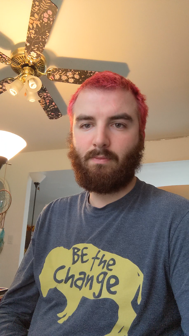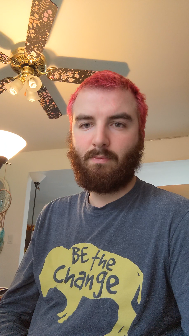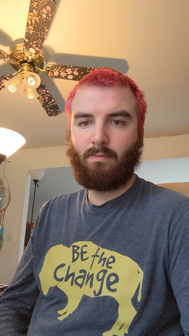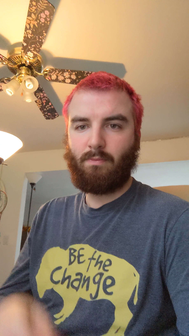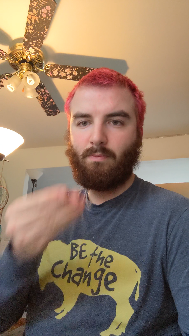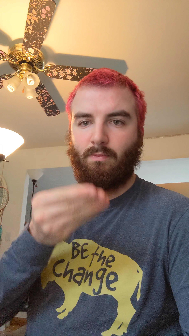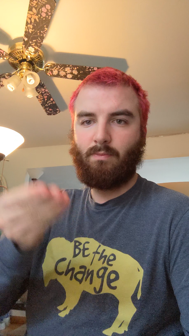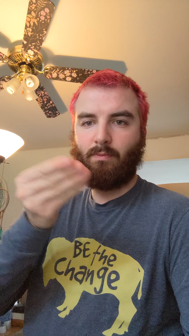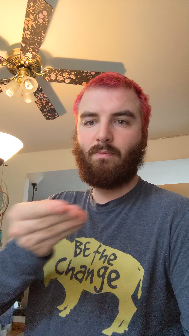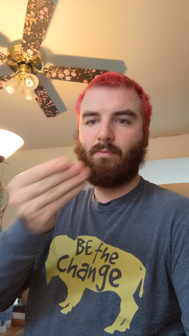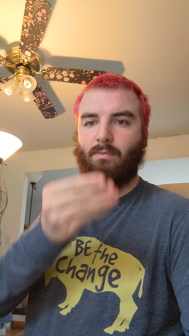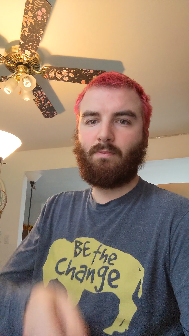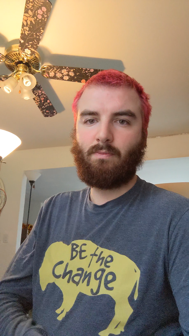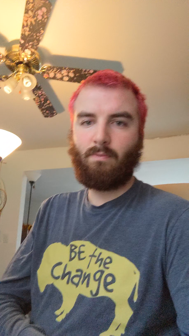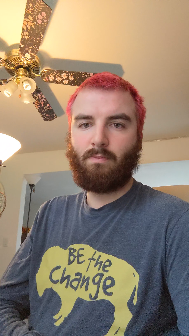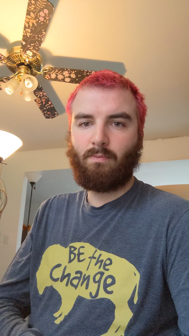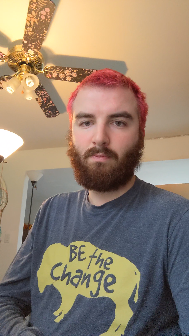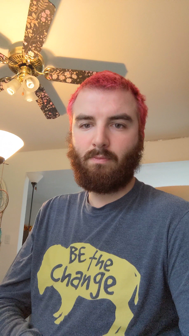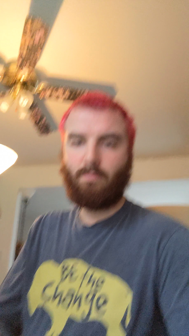shopping